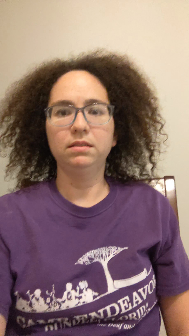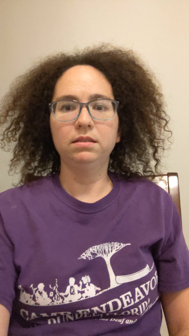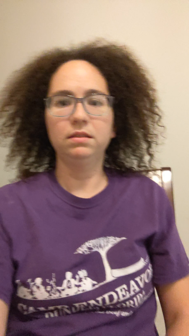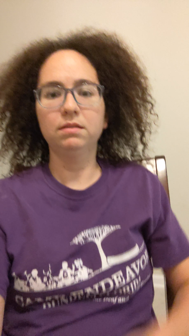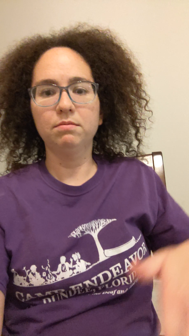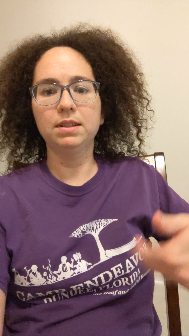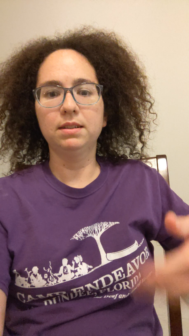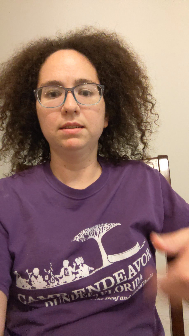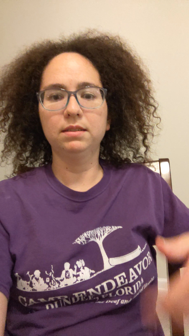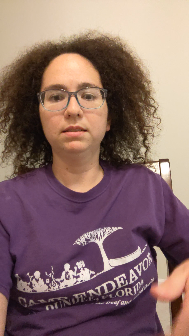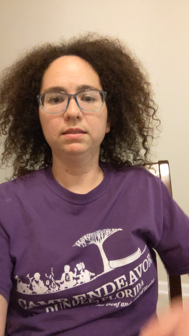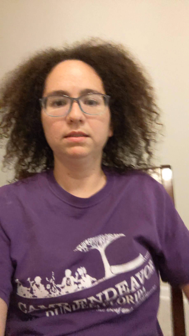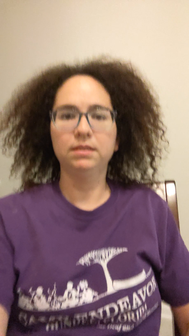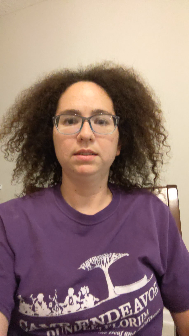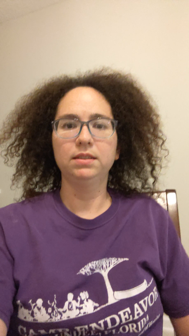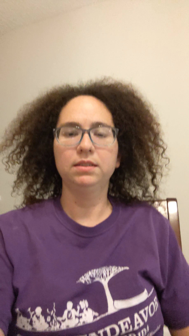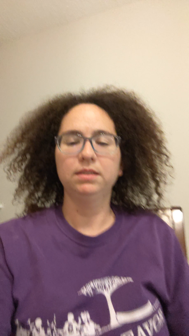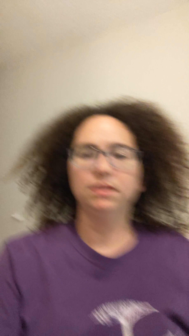pants